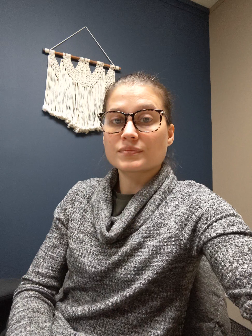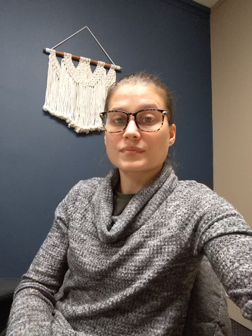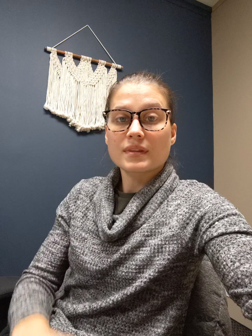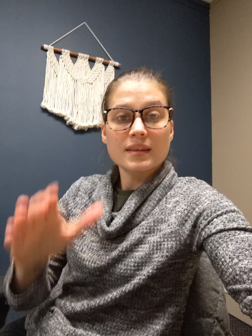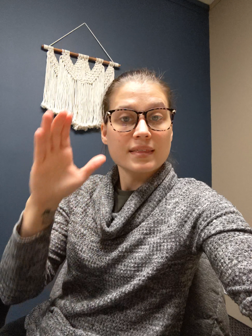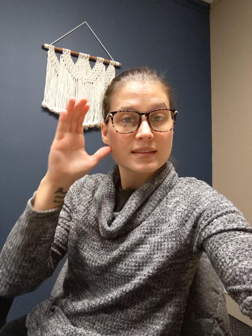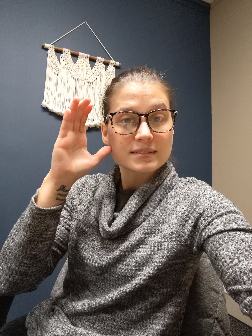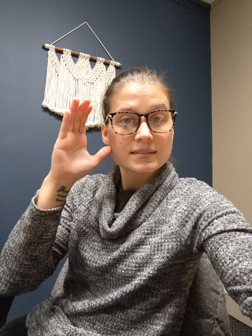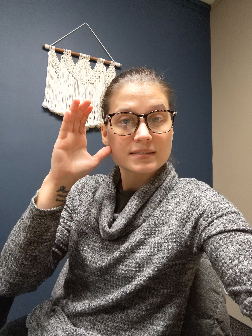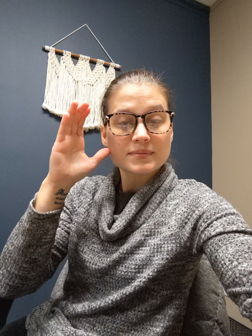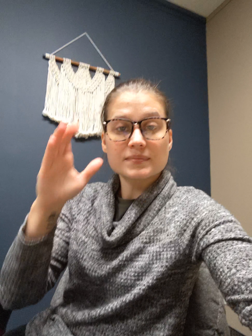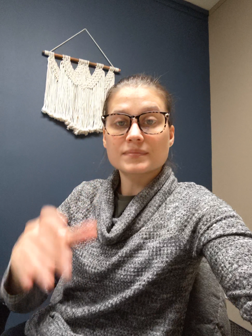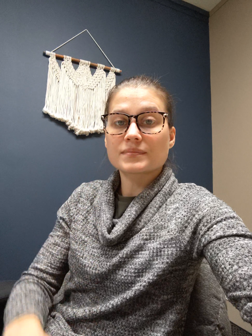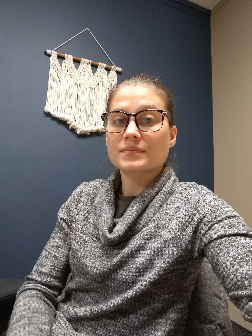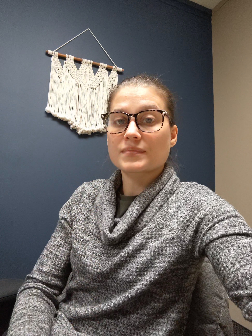listen